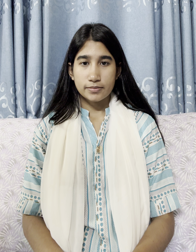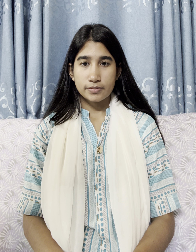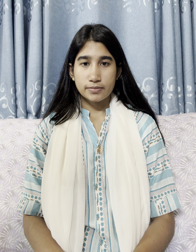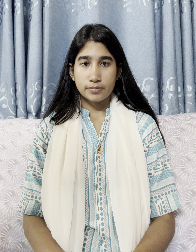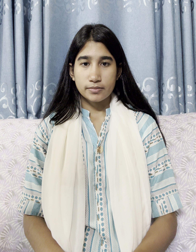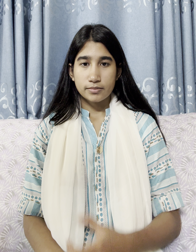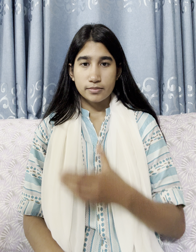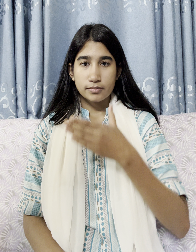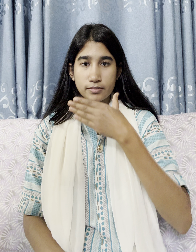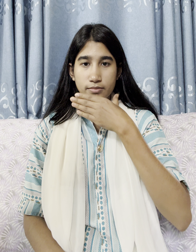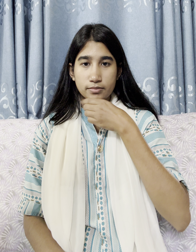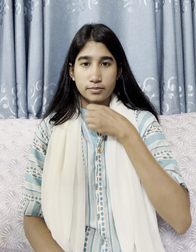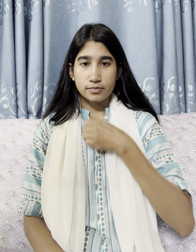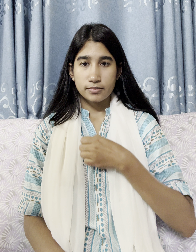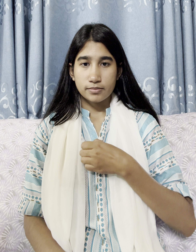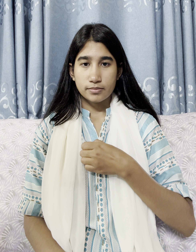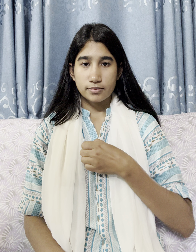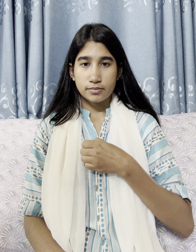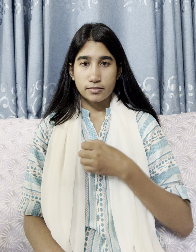দাদা